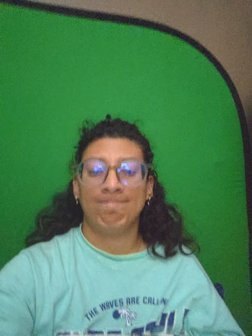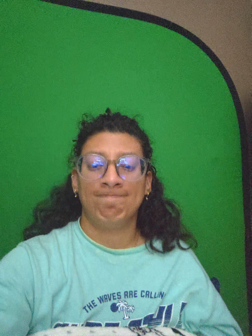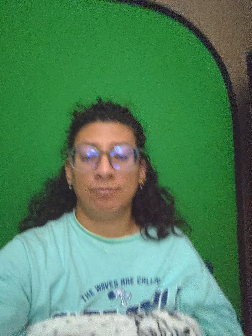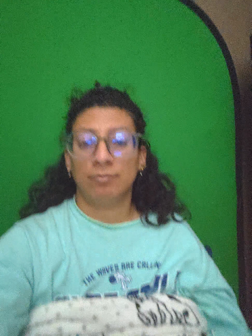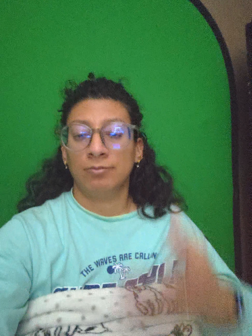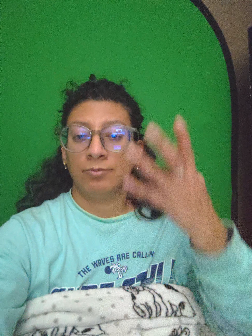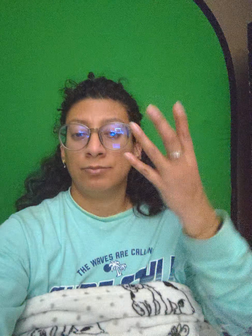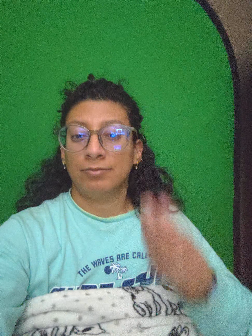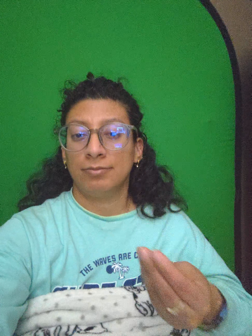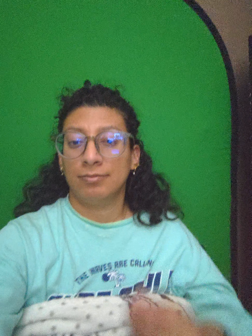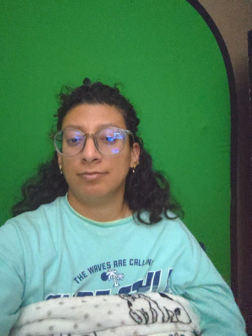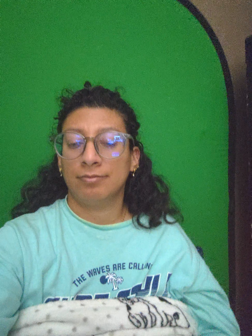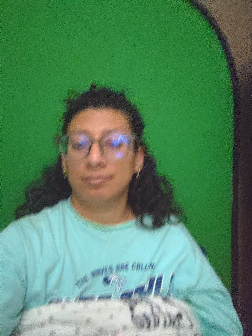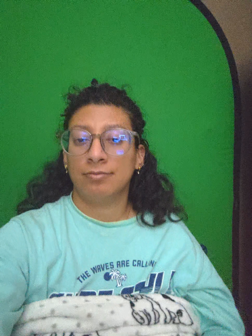wet